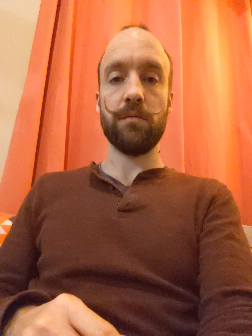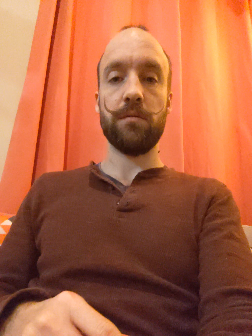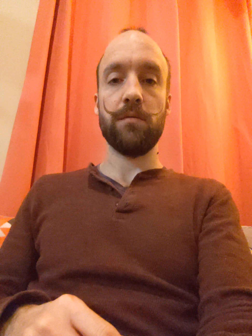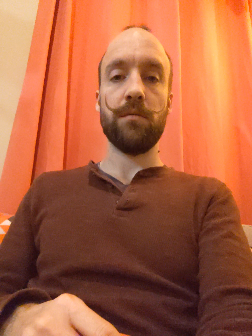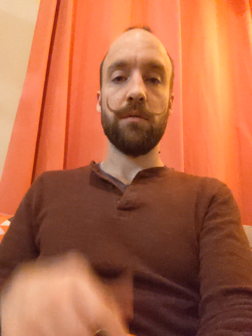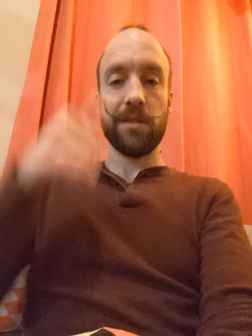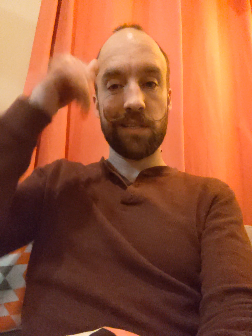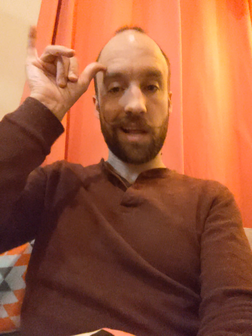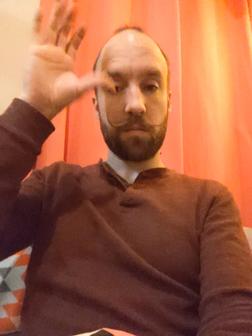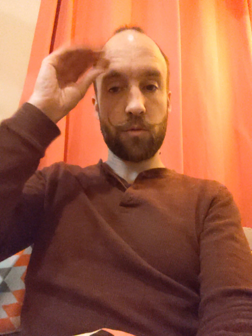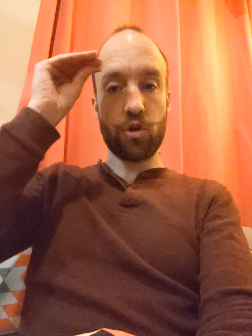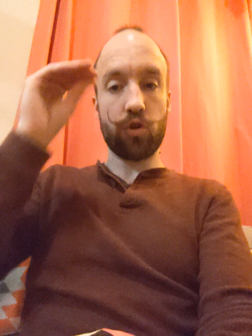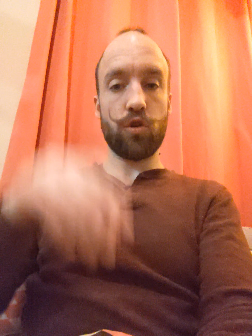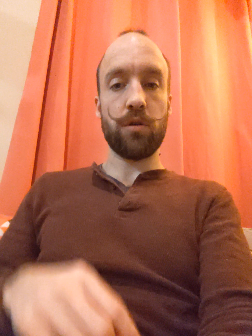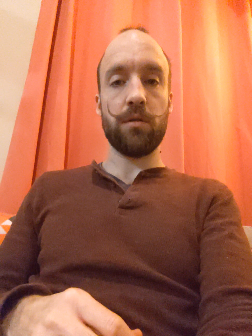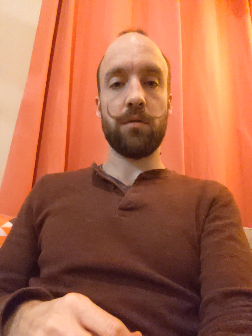cowboy